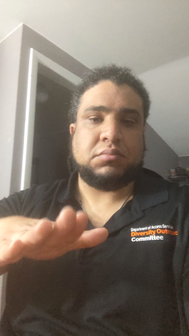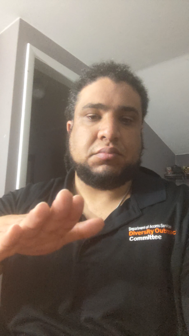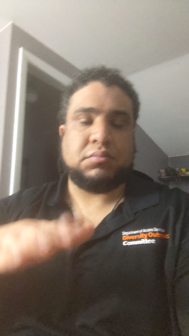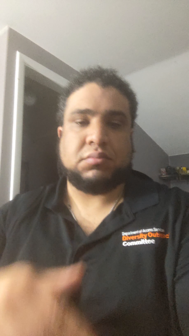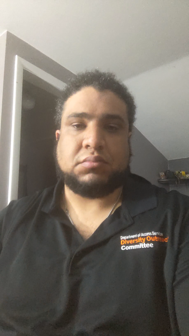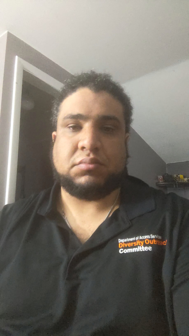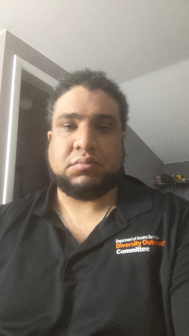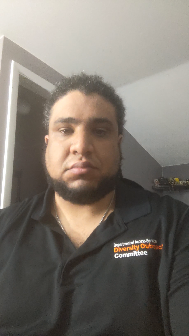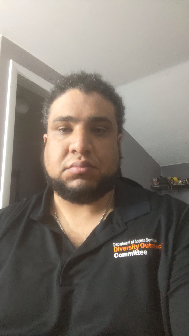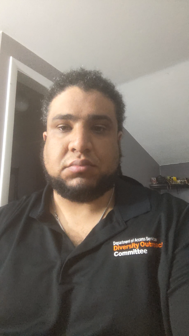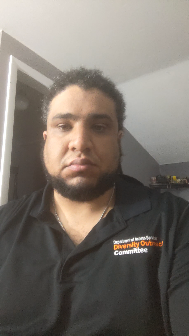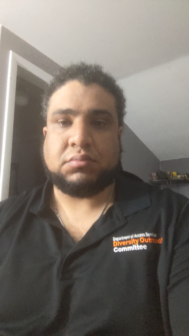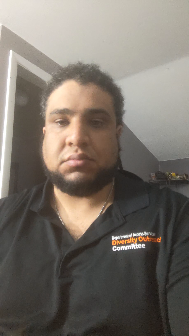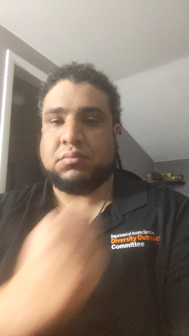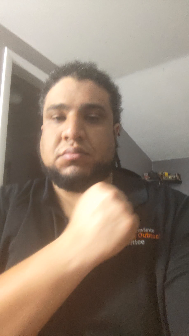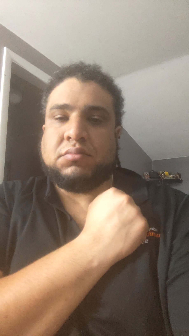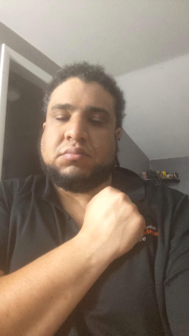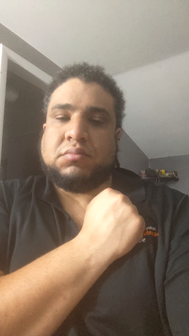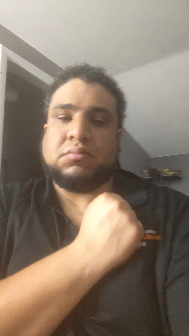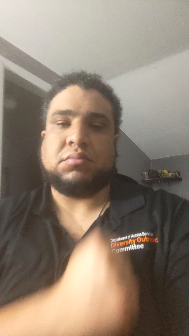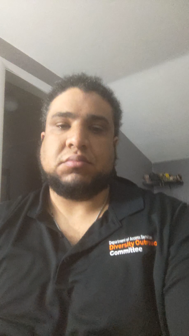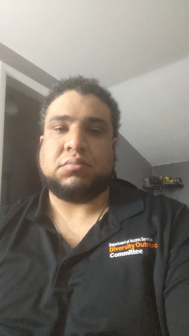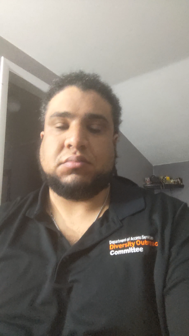love